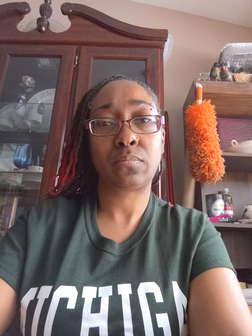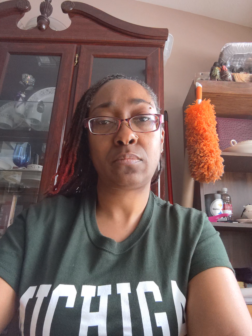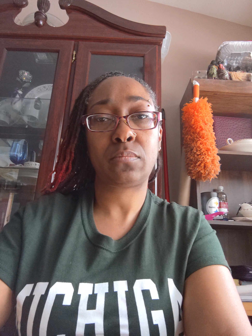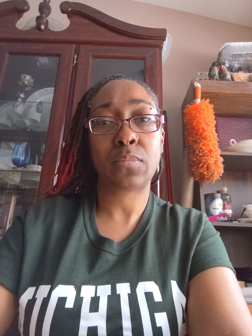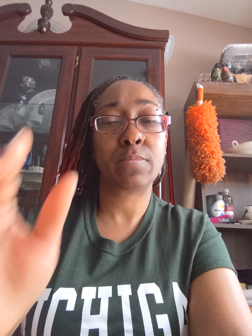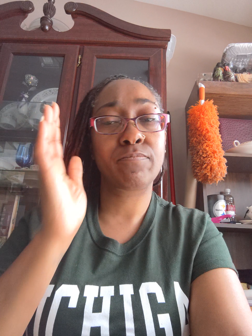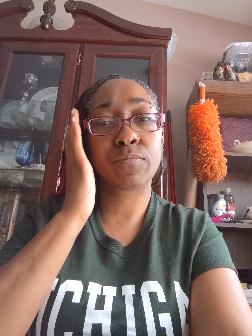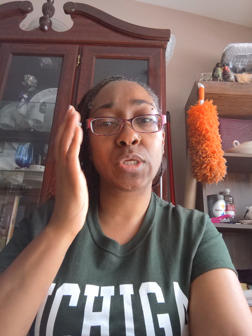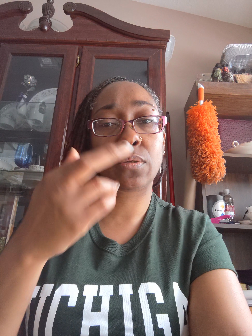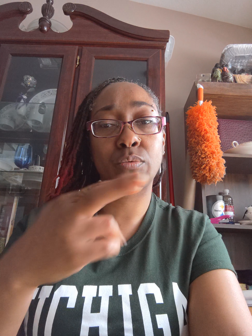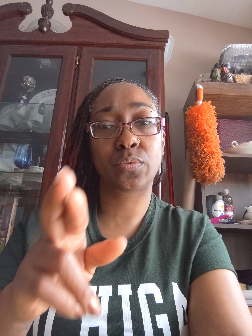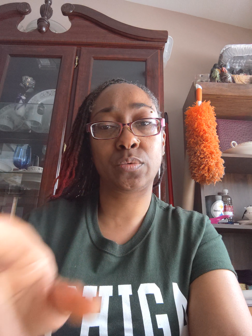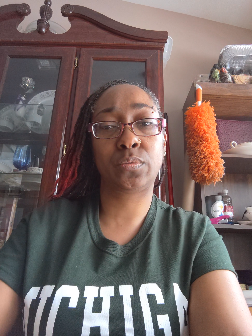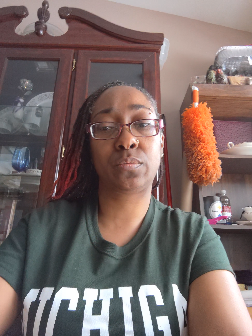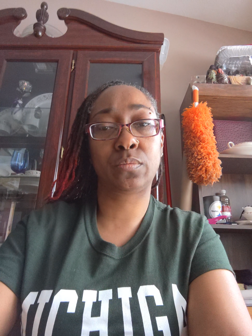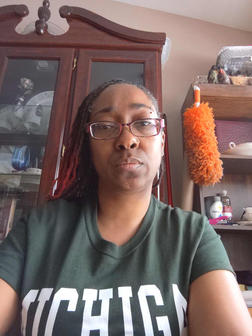bedroom